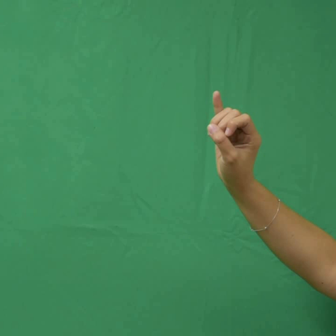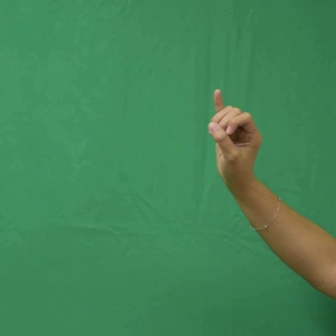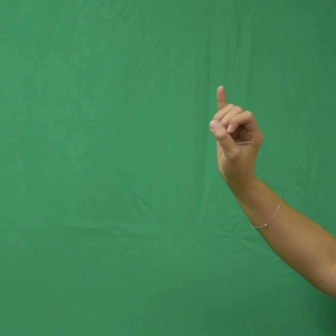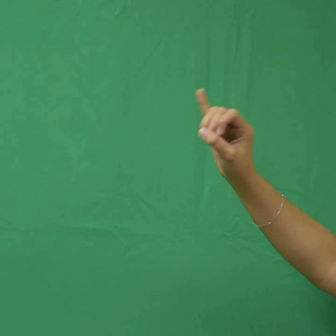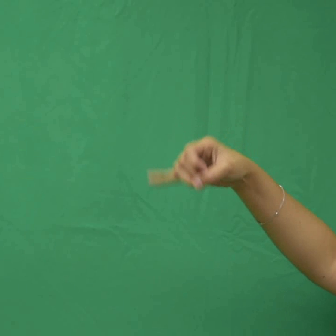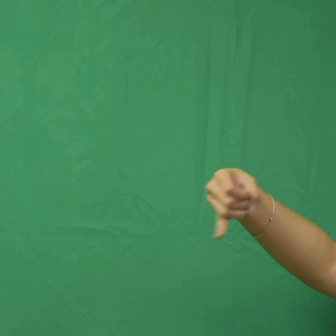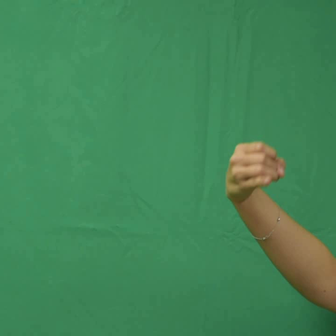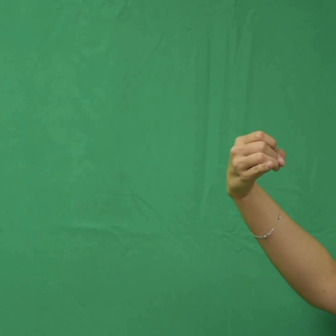J